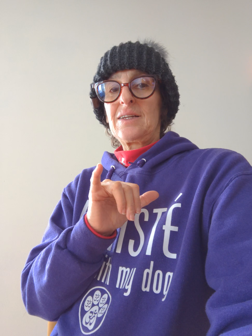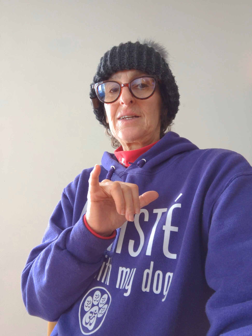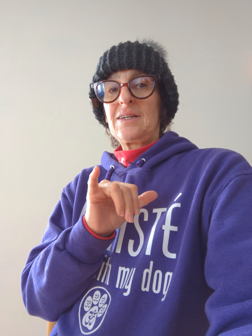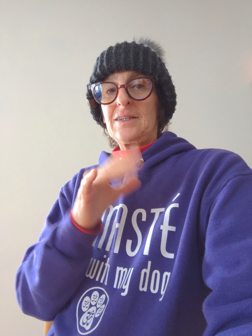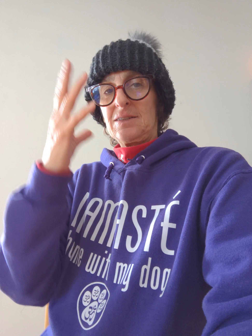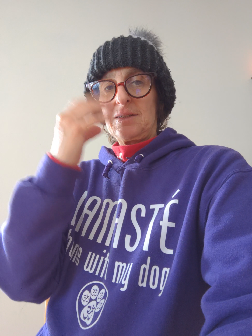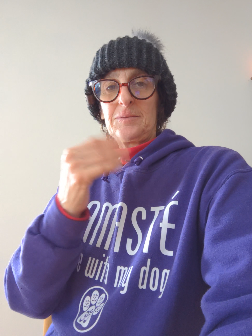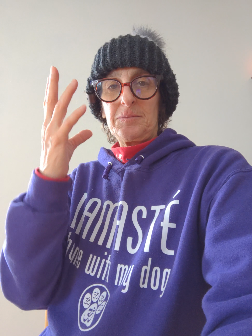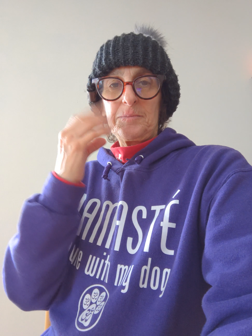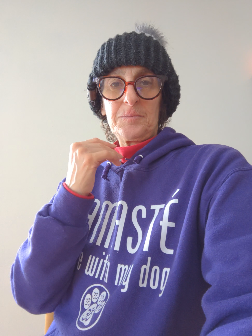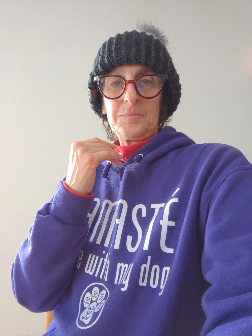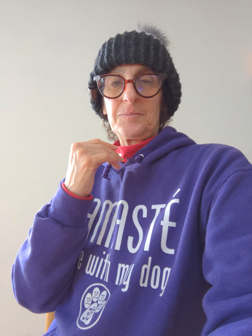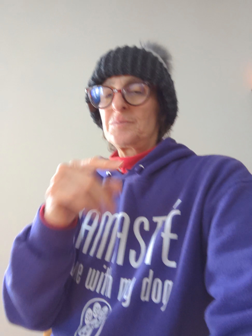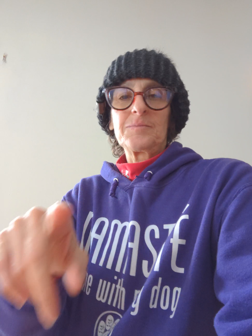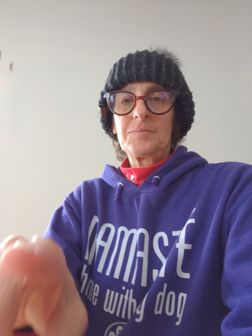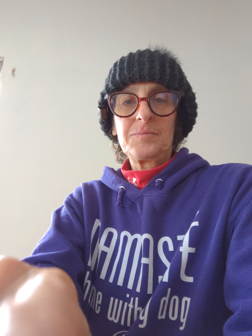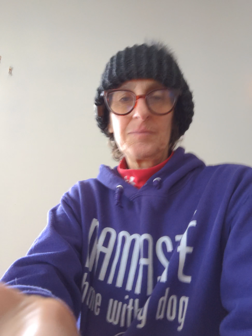sleep